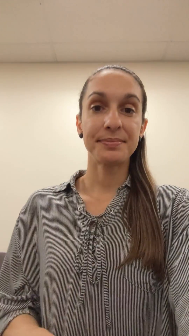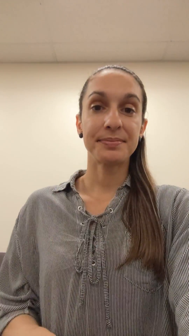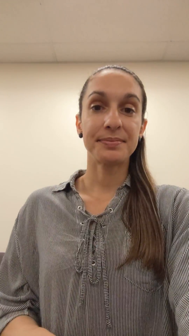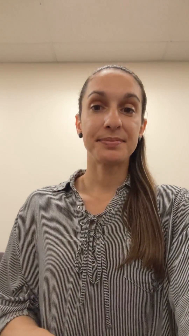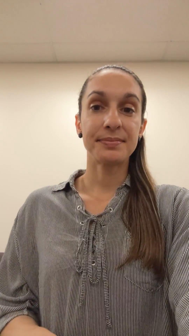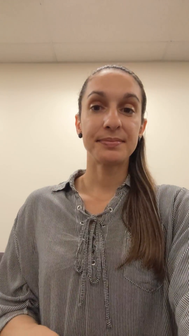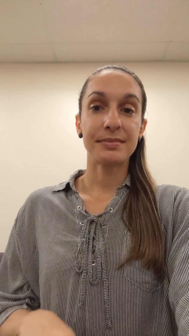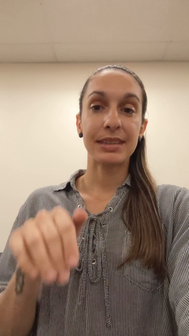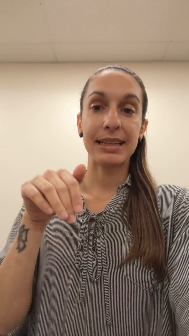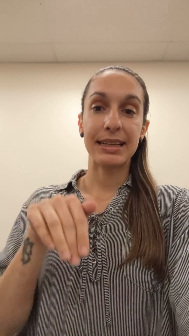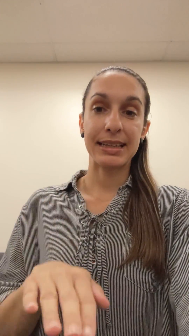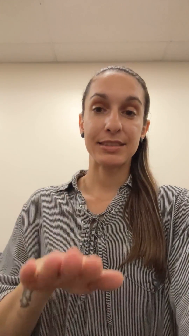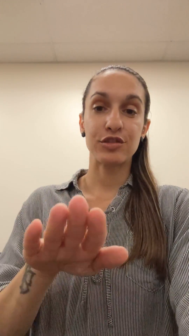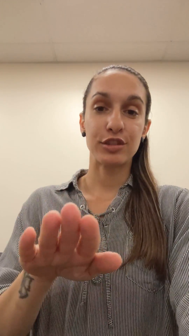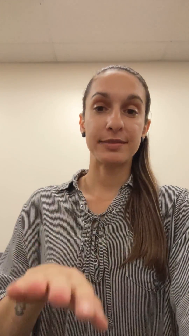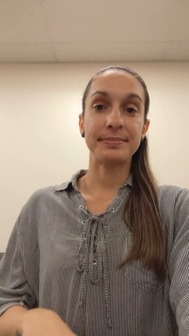enter